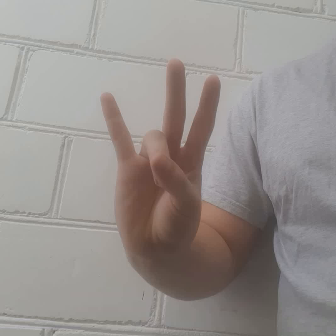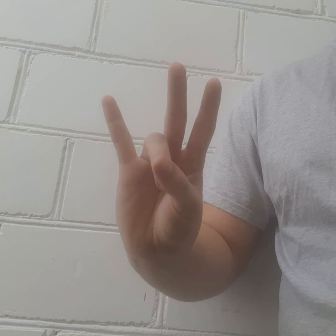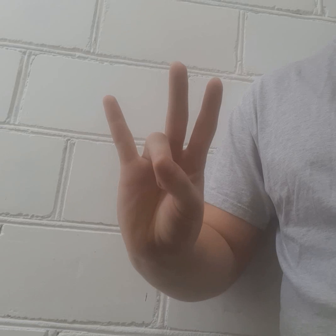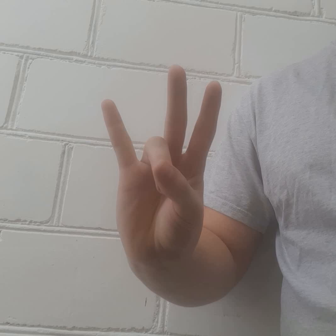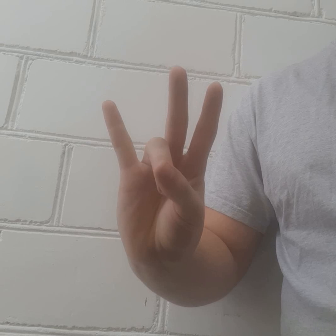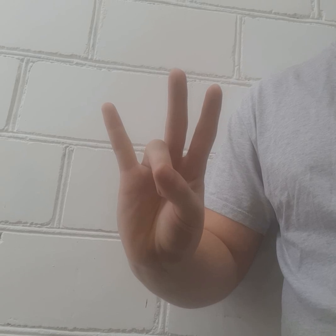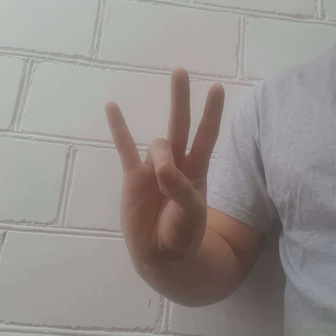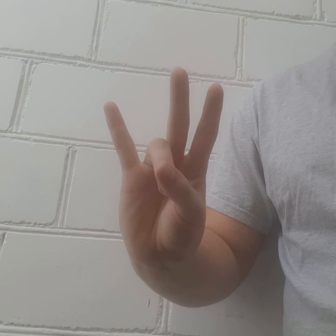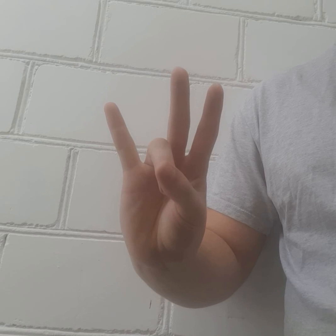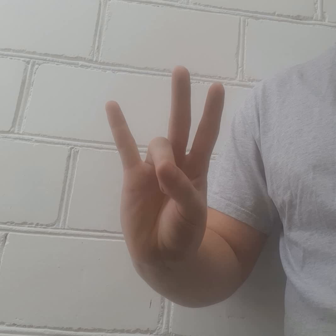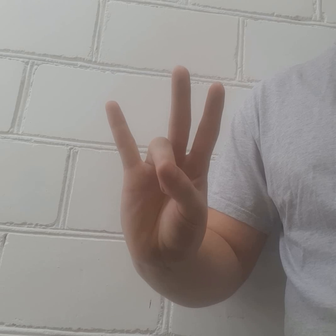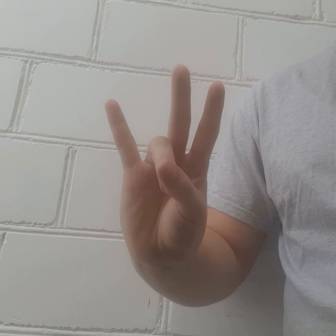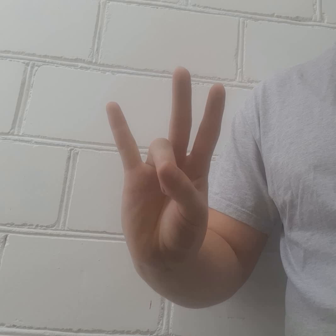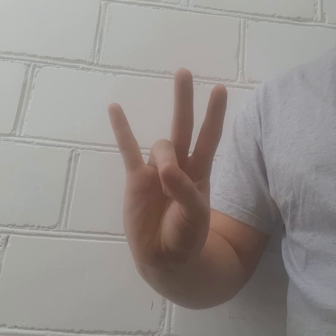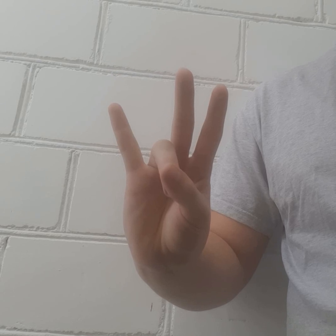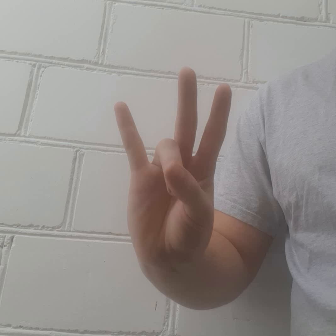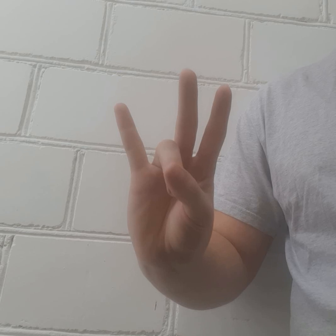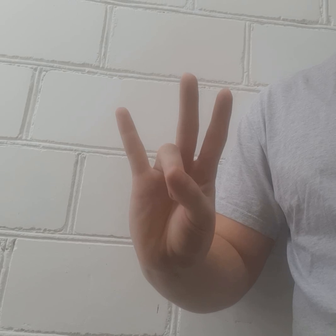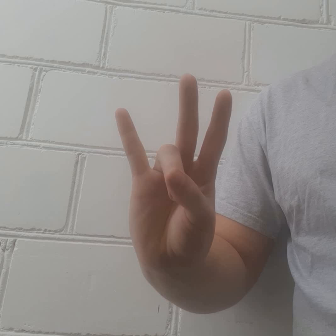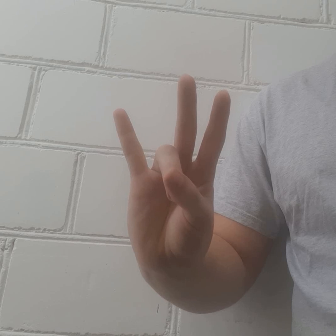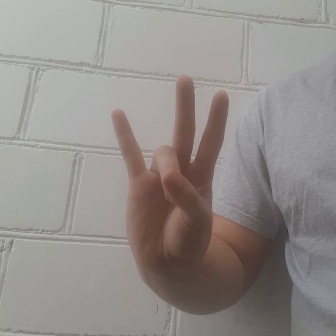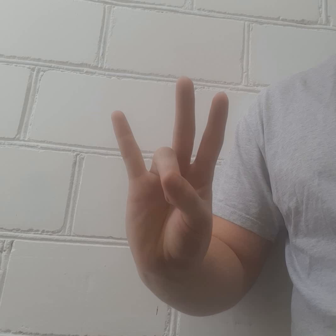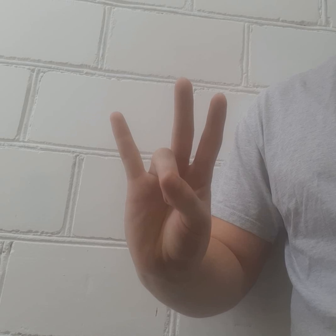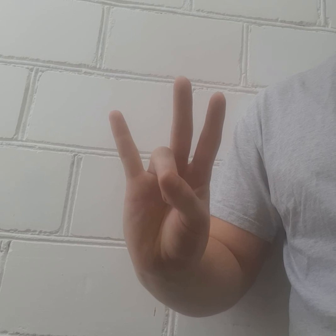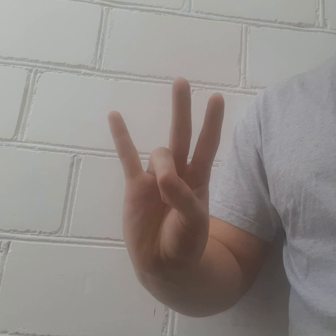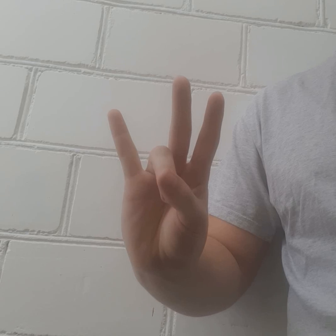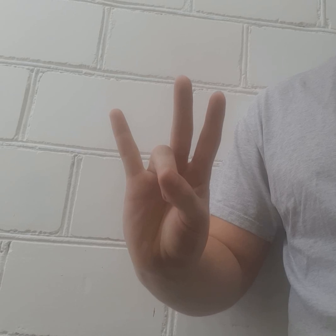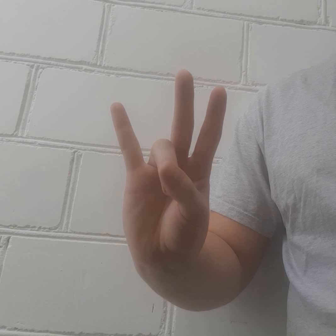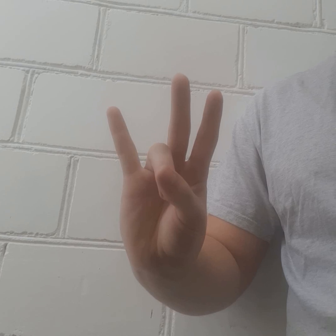Н